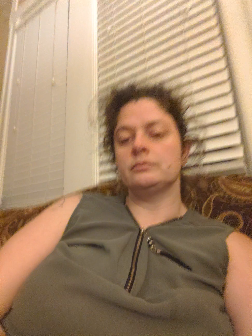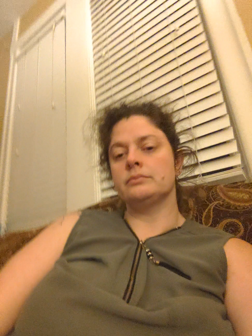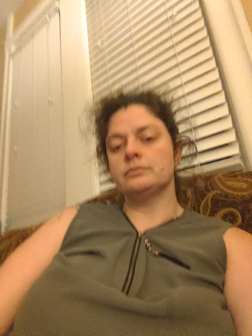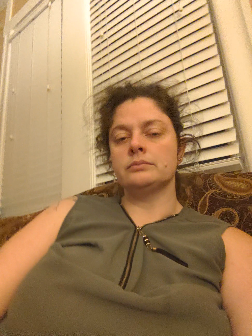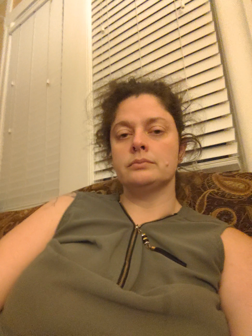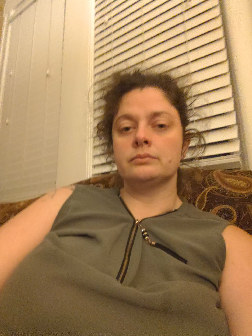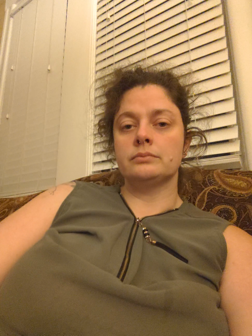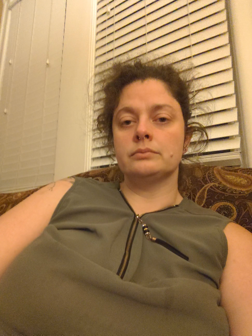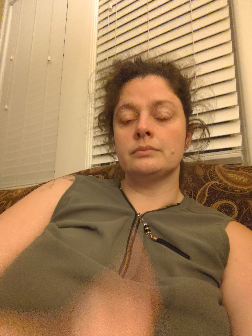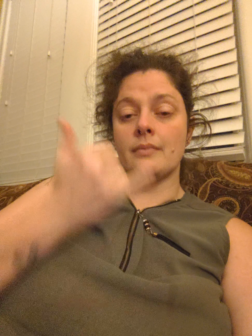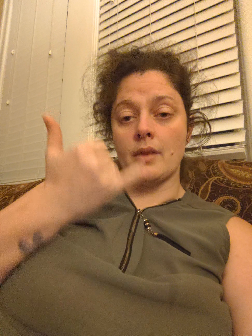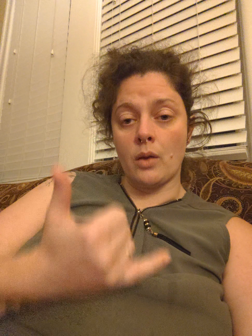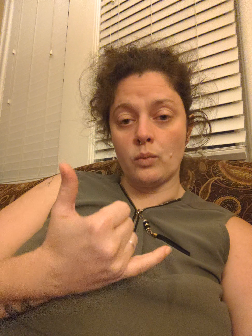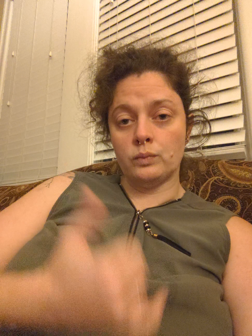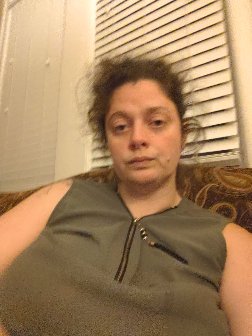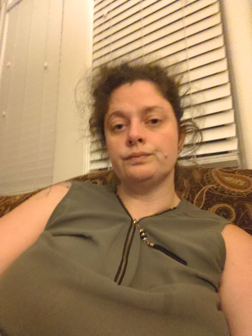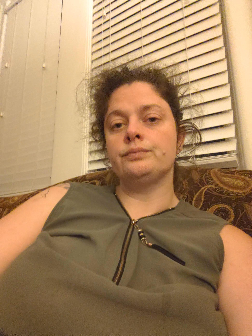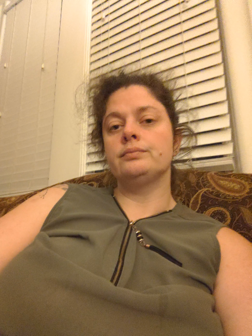now